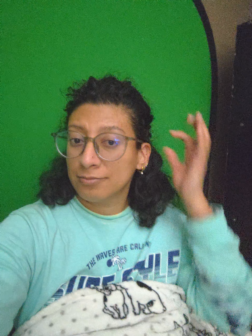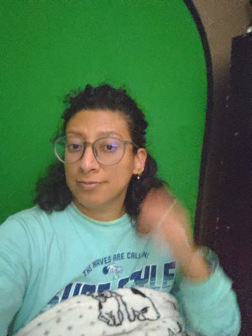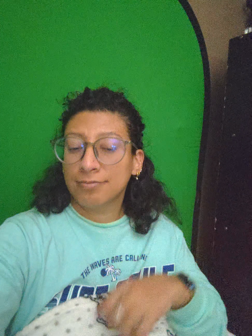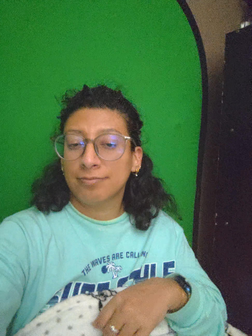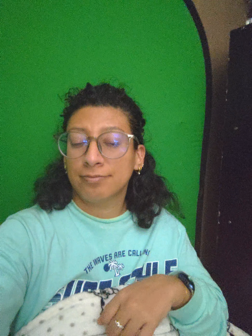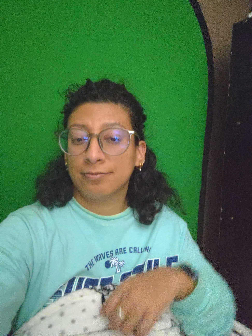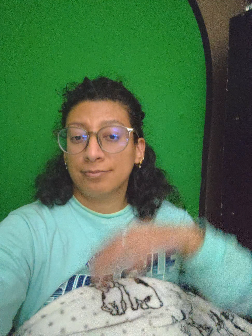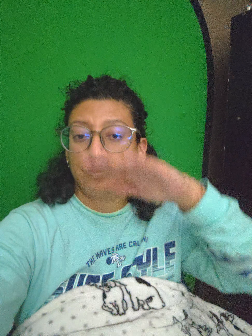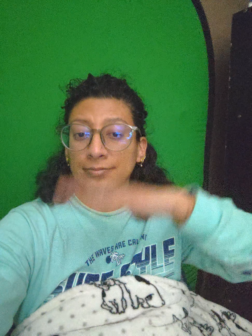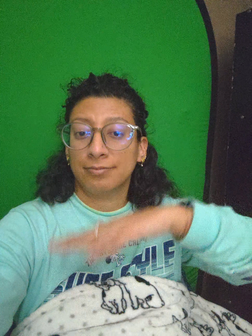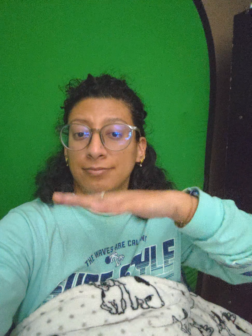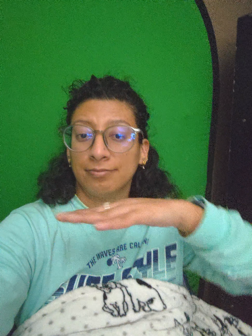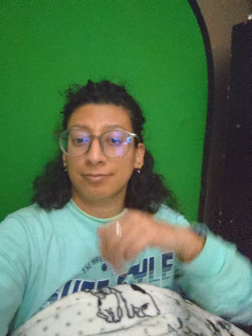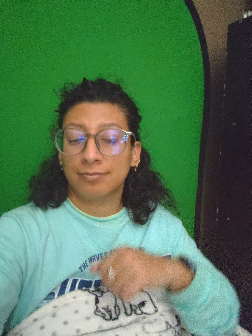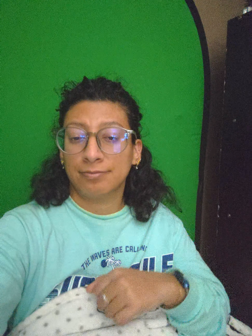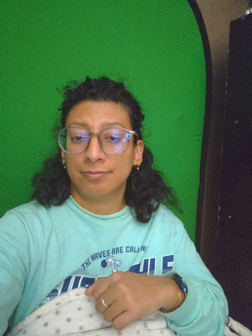table